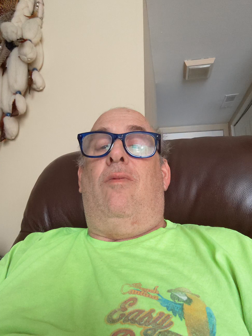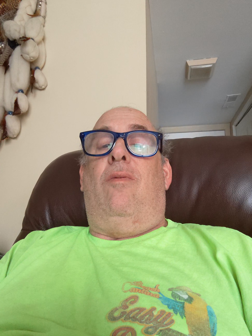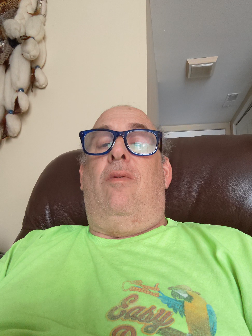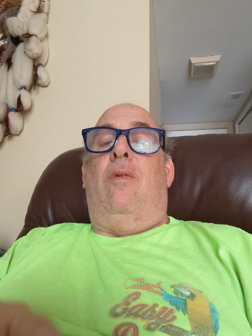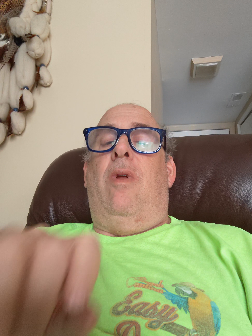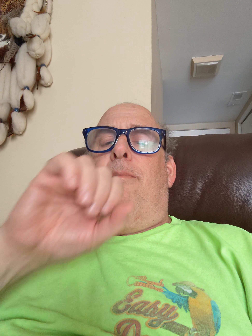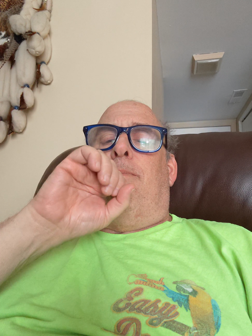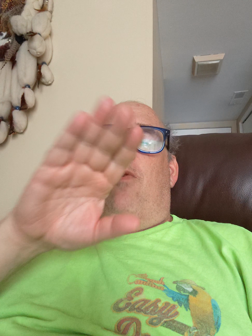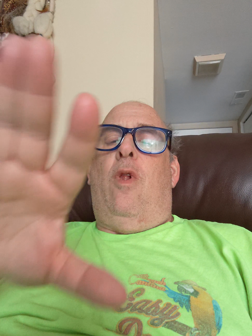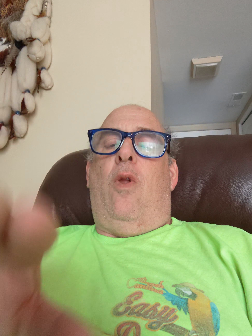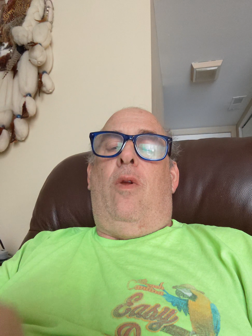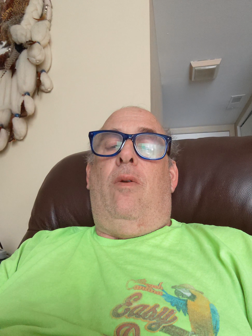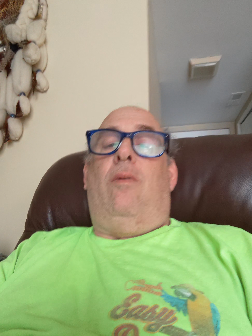blow